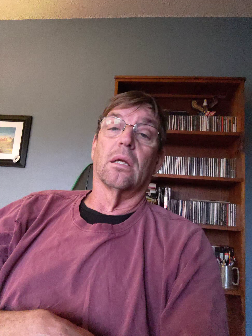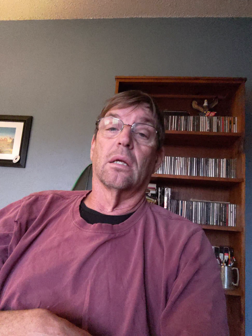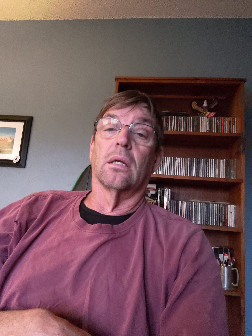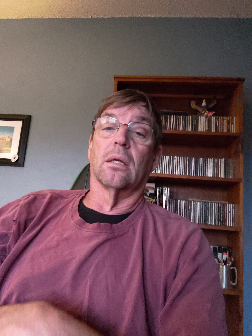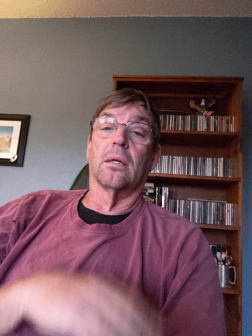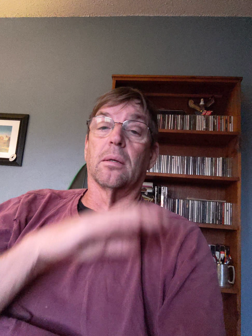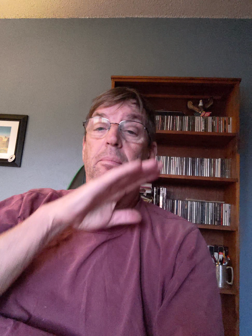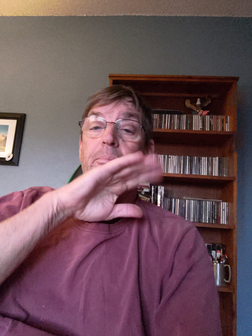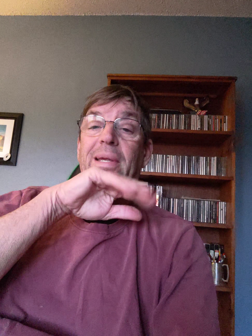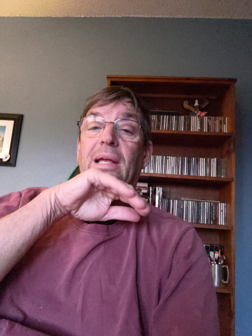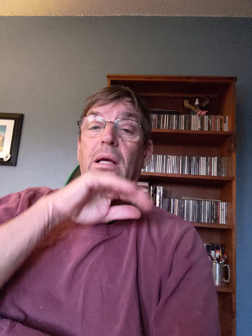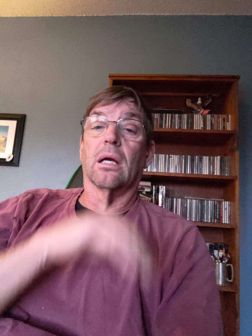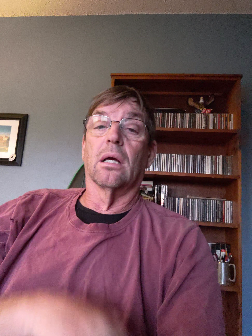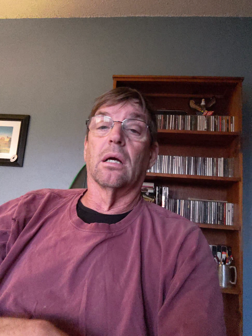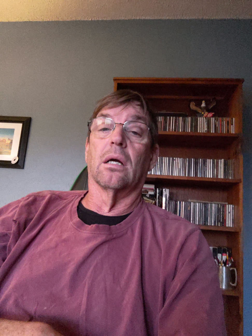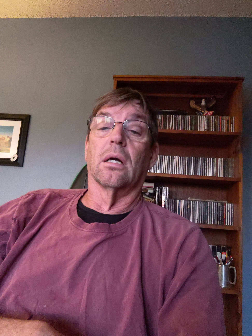pig